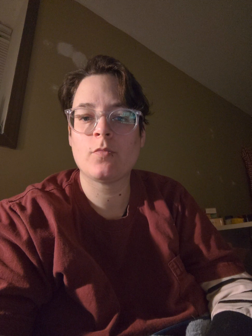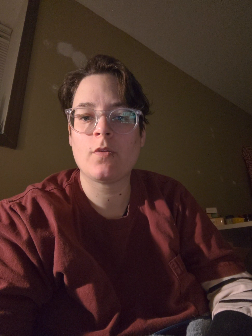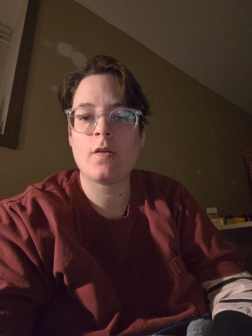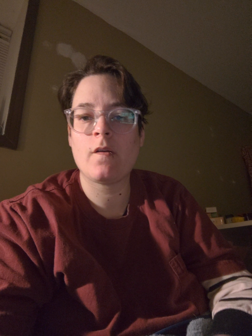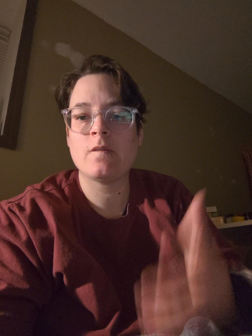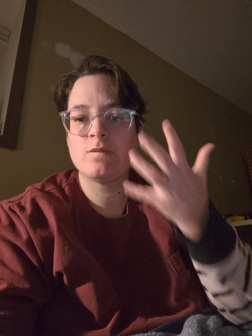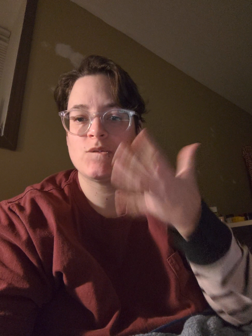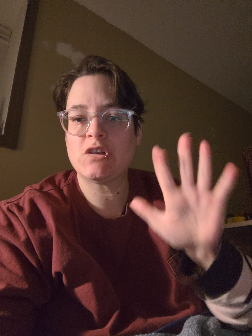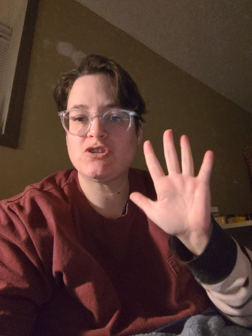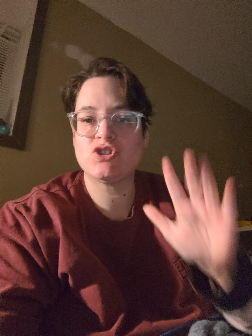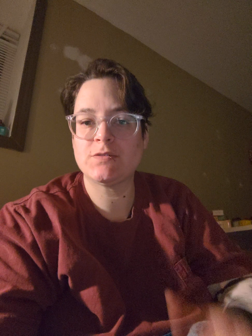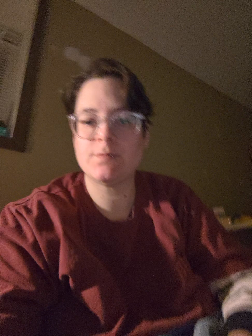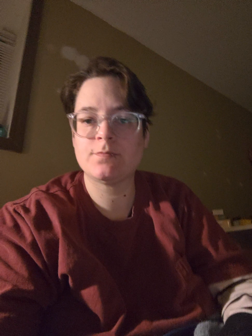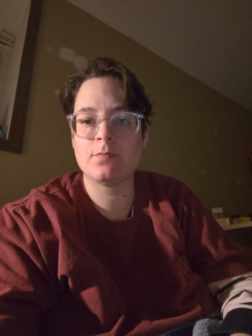finish